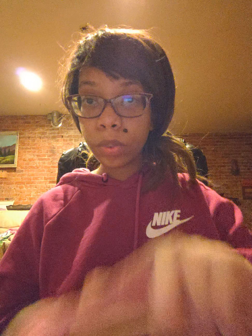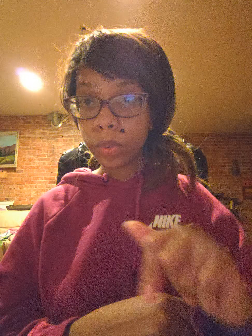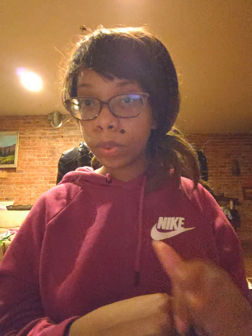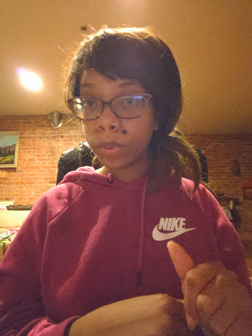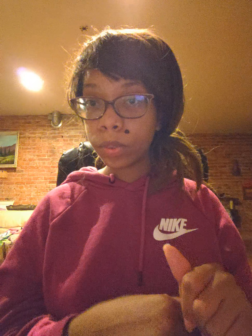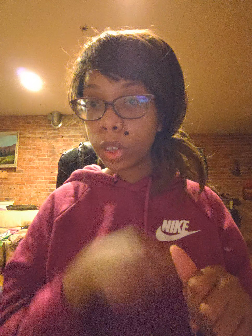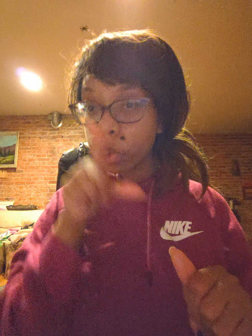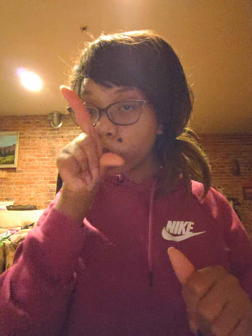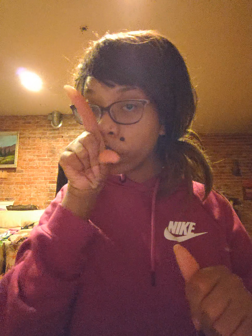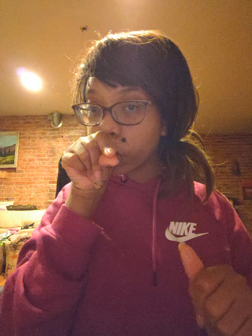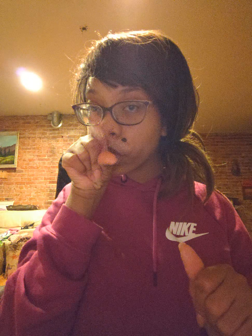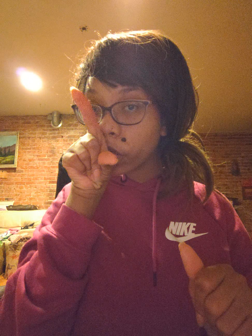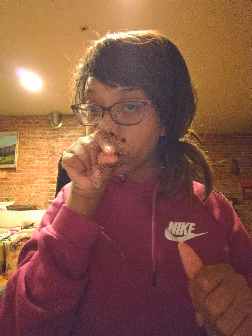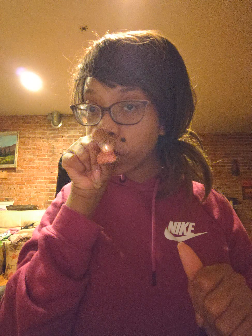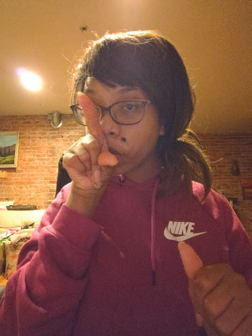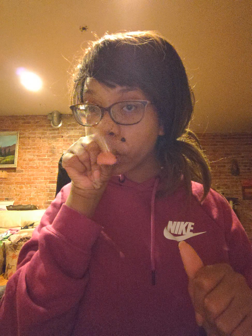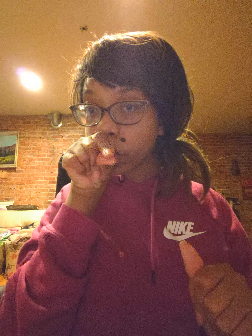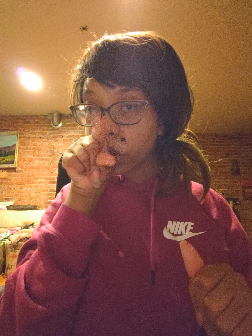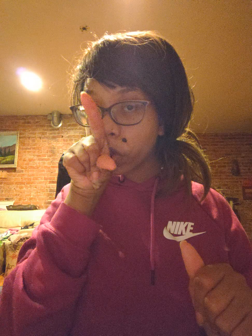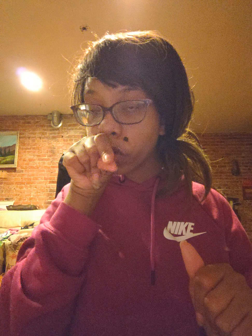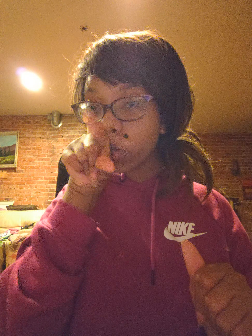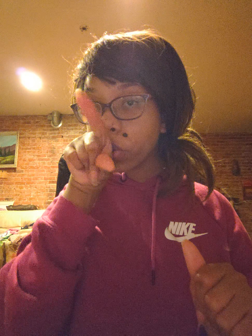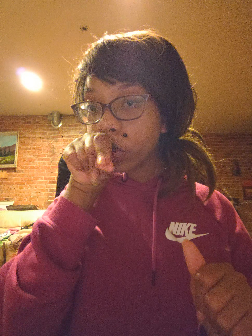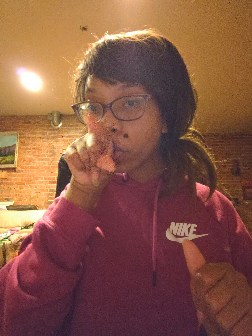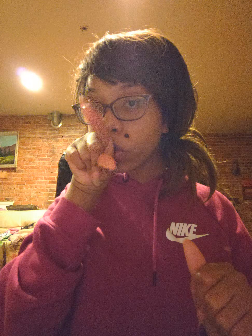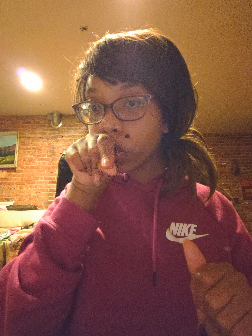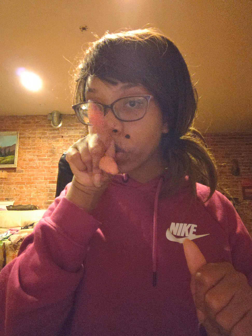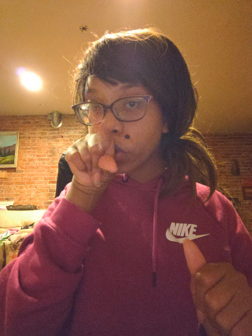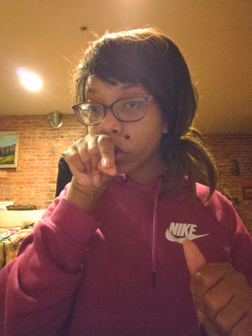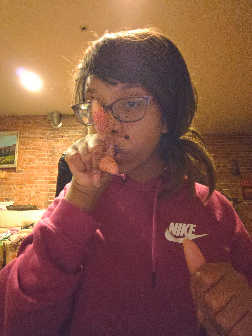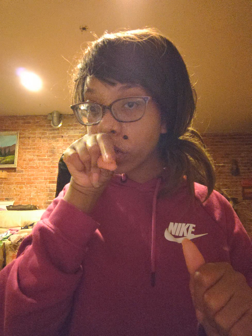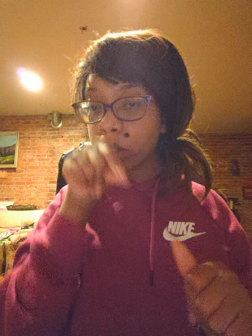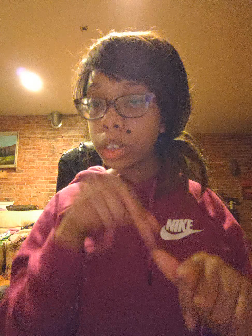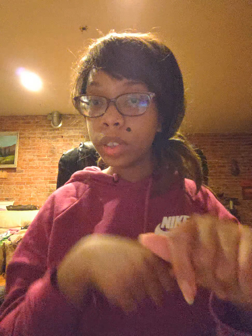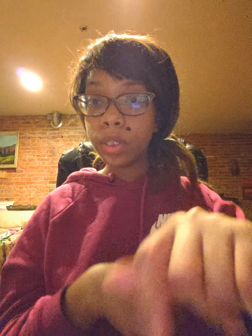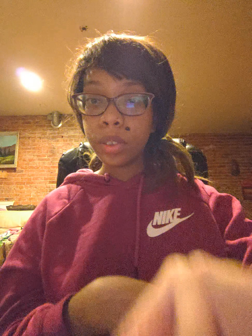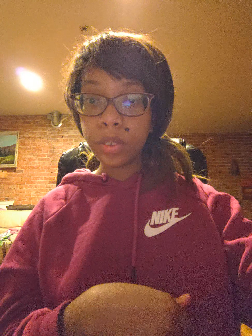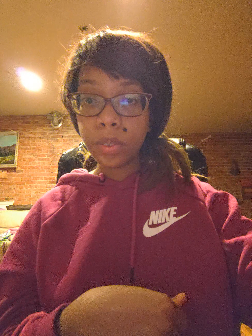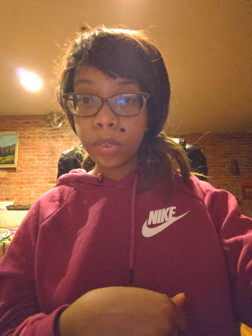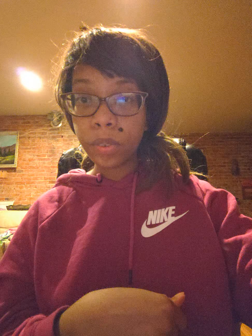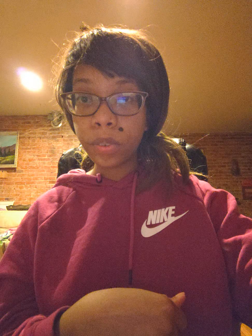bird